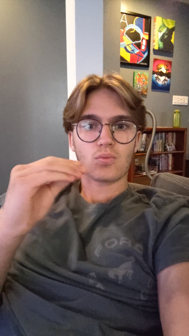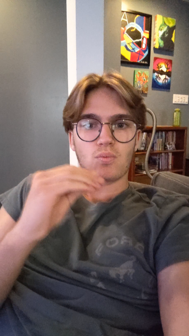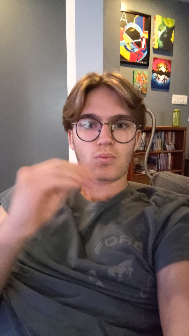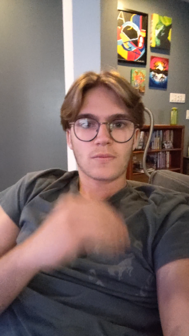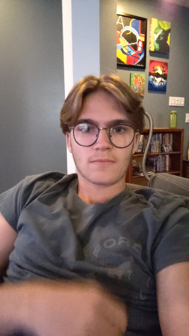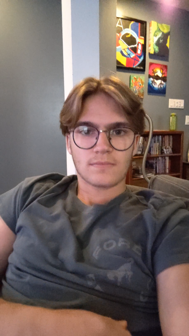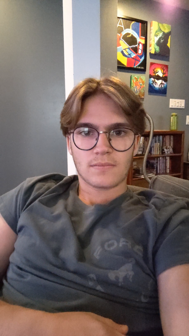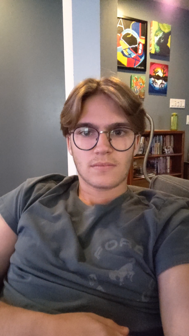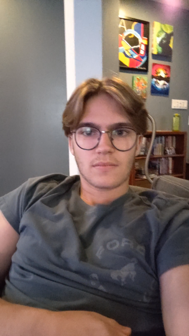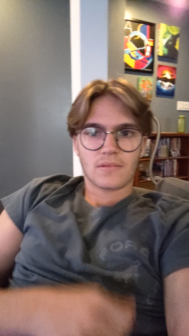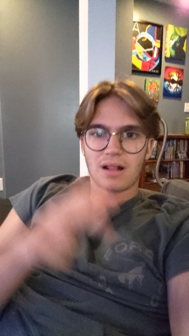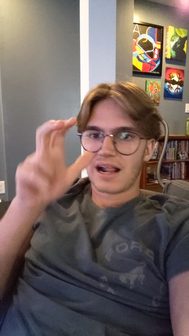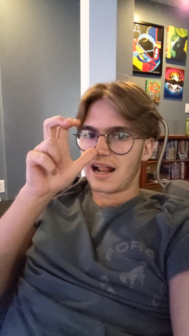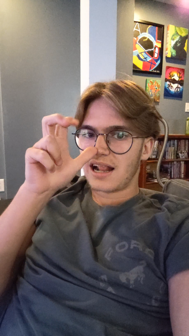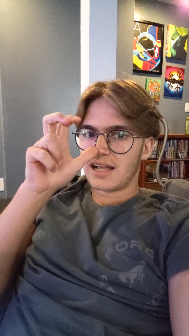ant